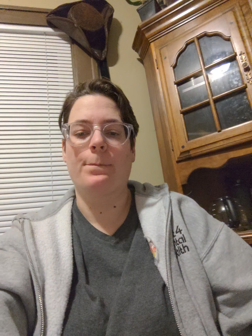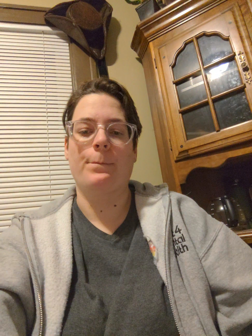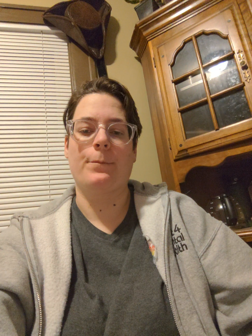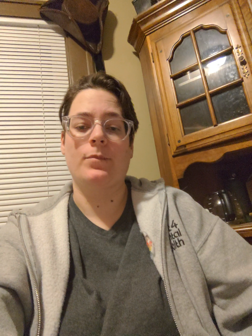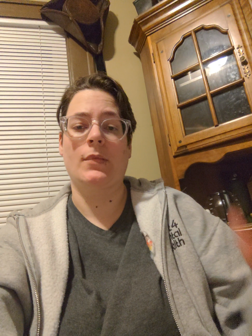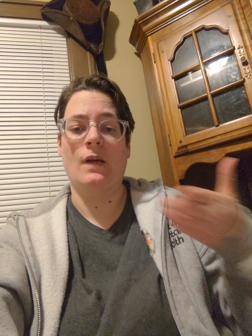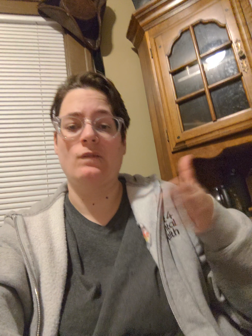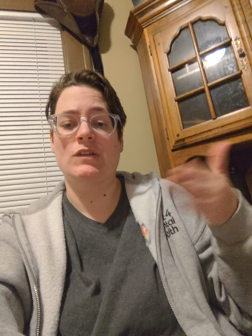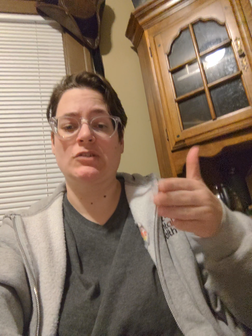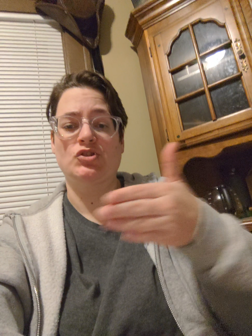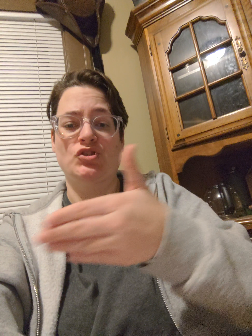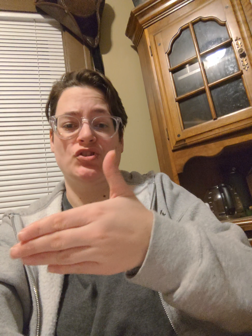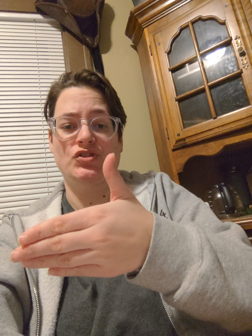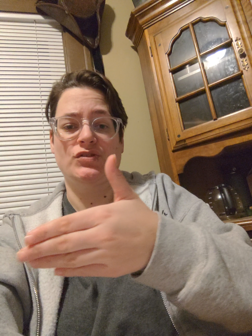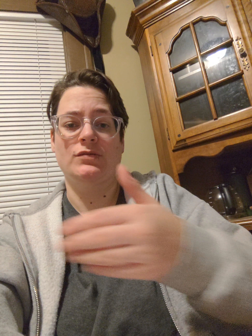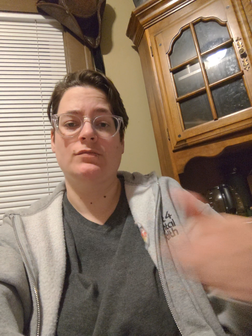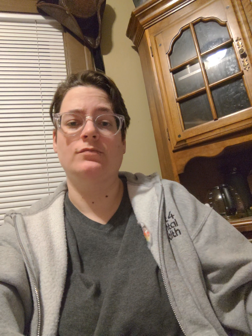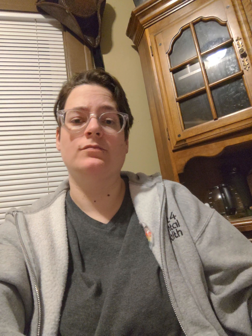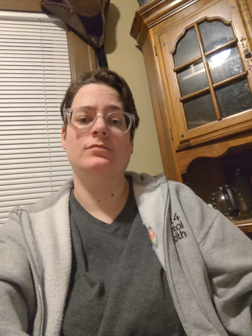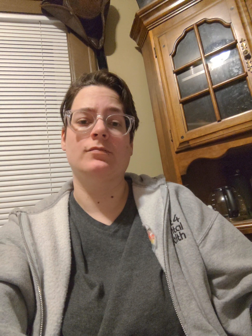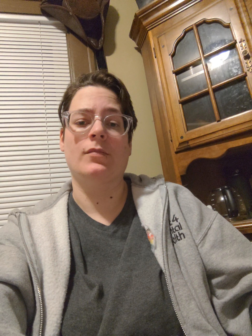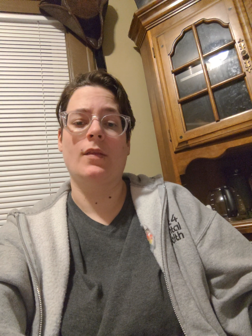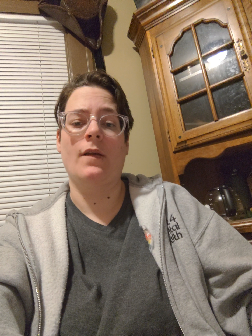fish